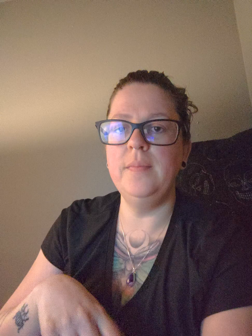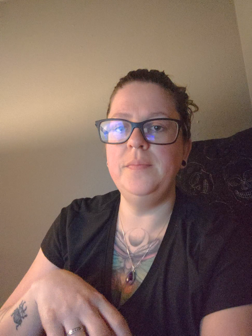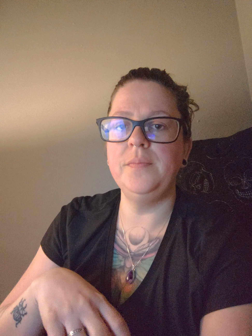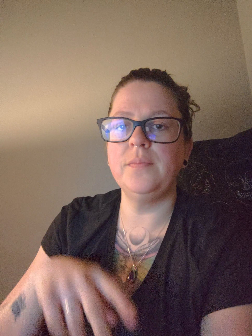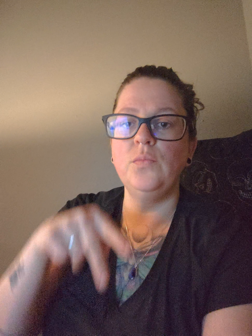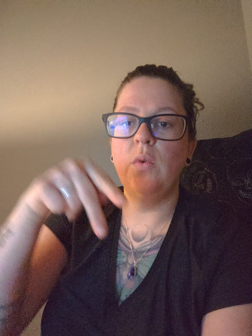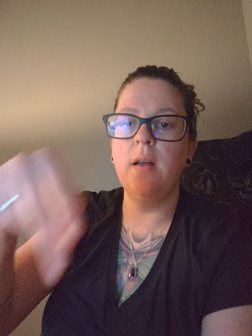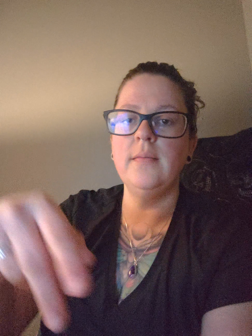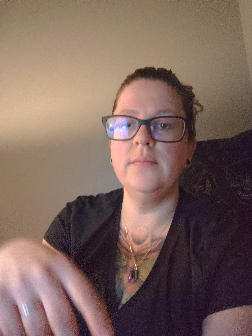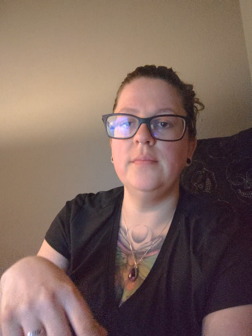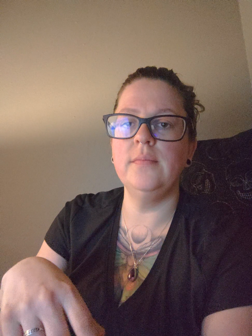ride